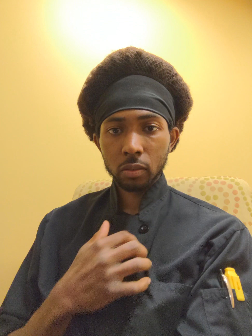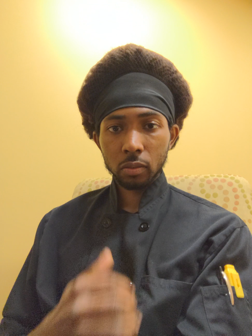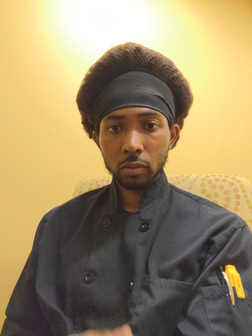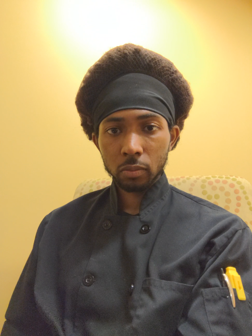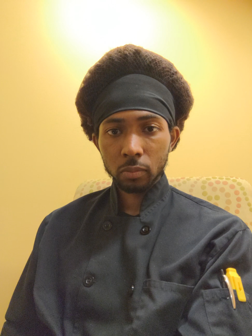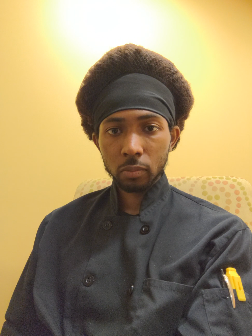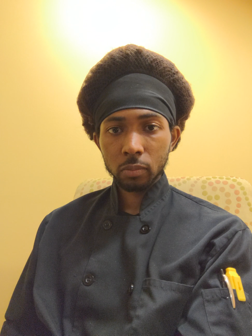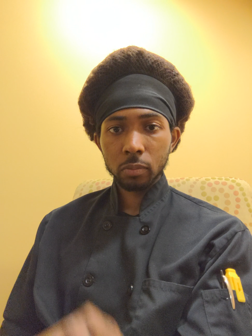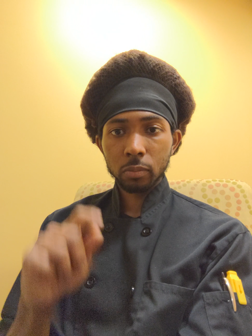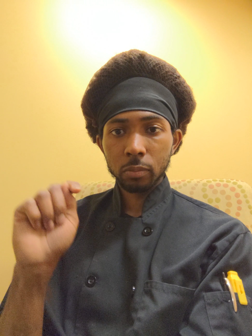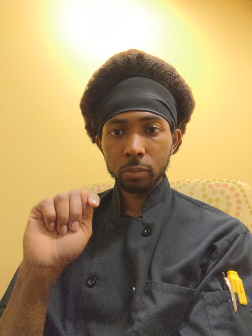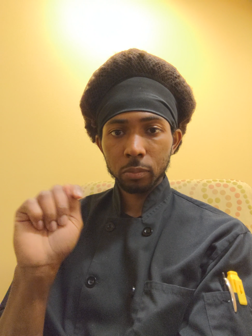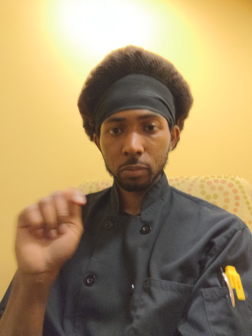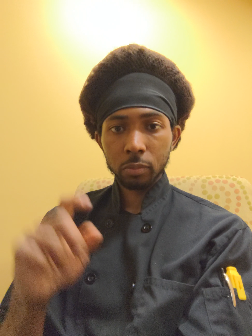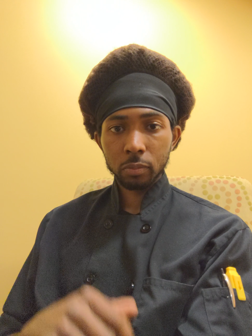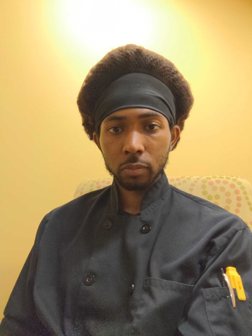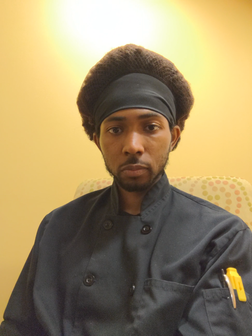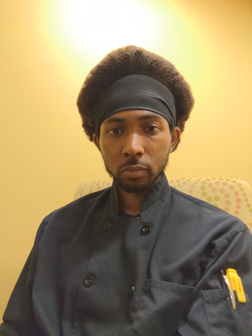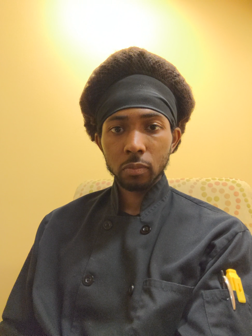bathroom